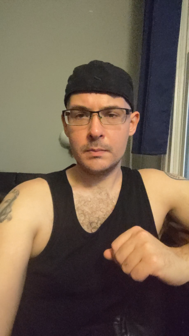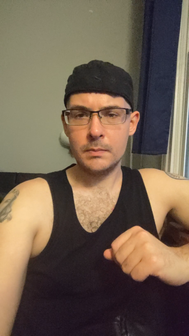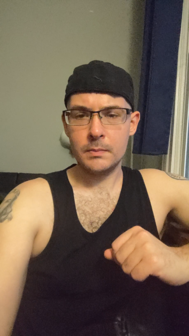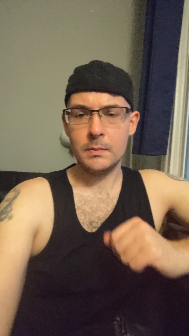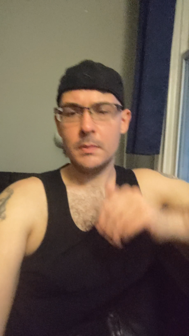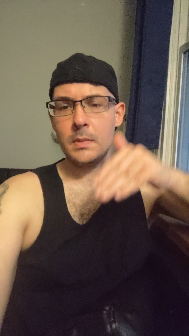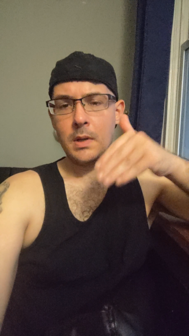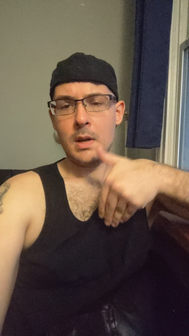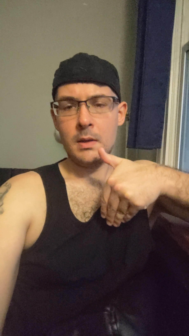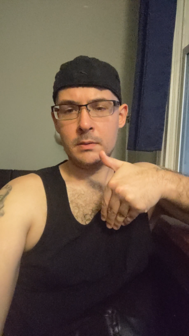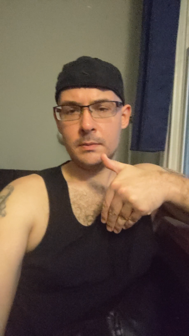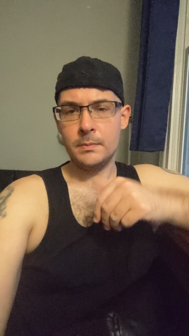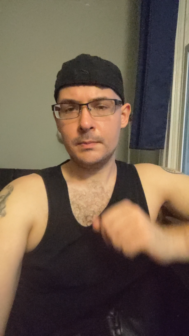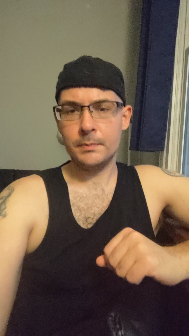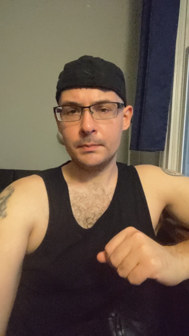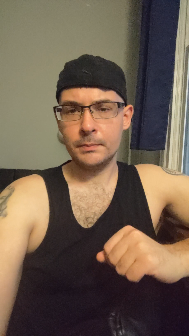night night